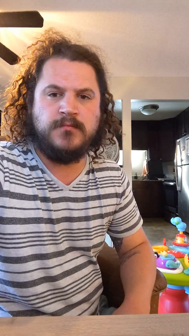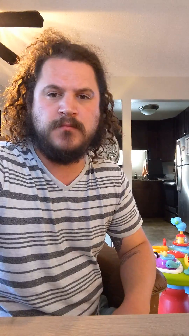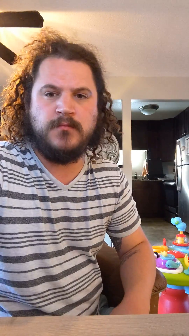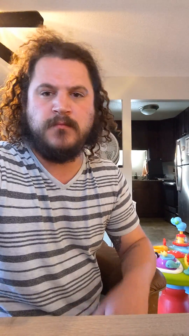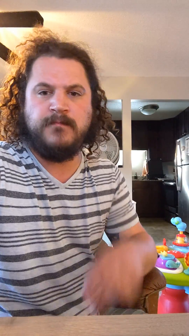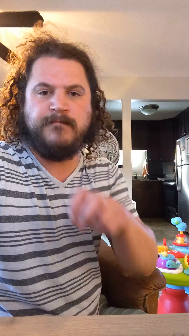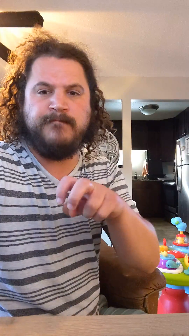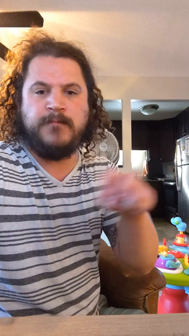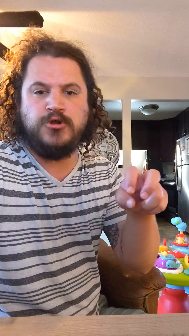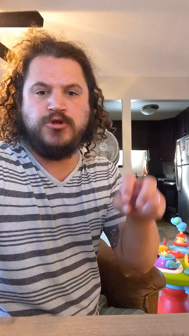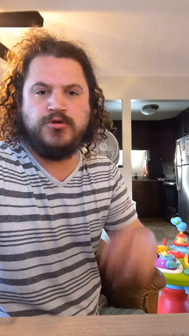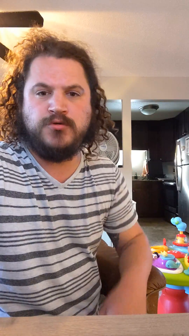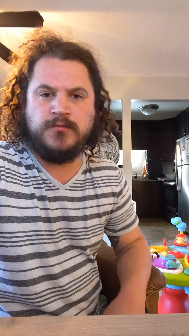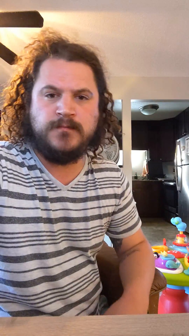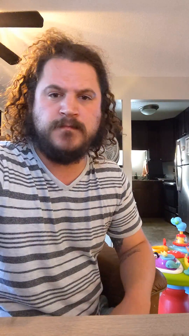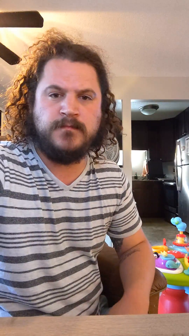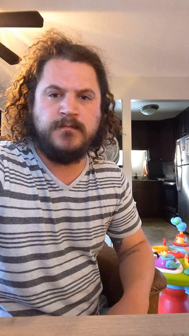bench